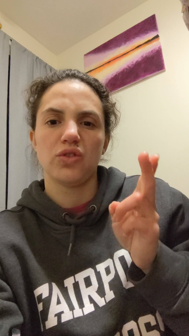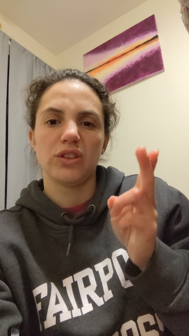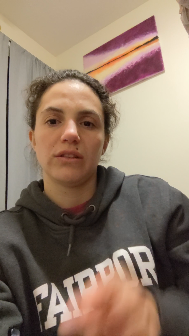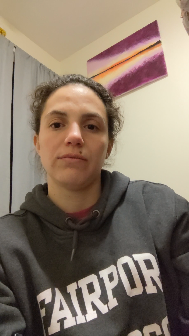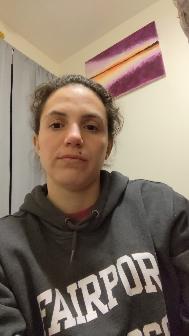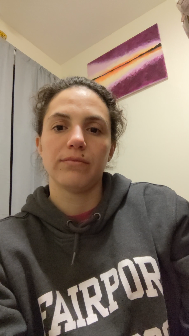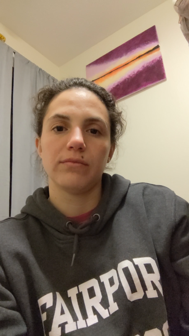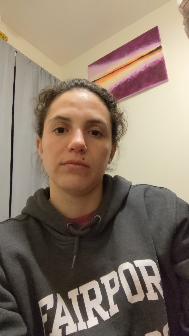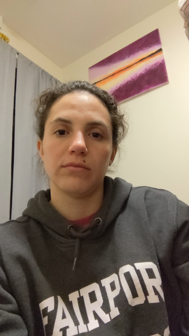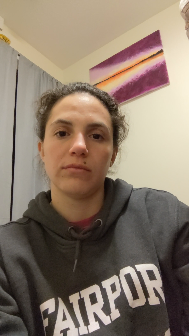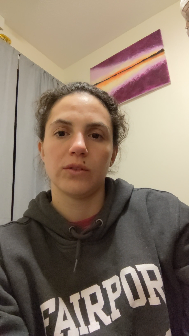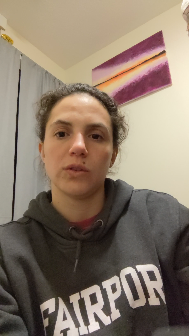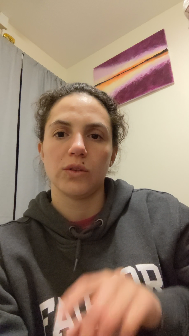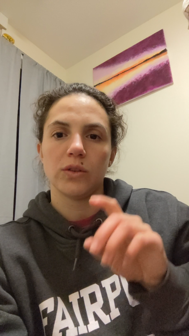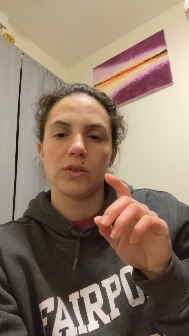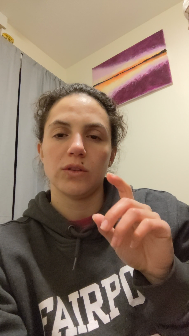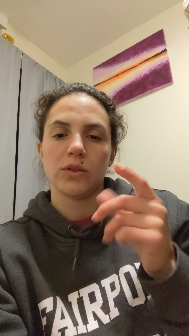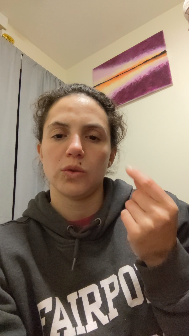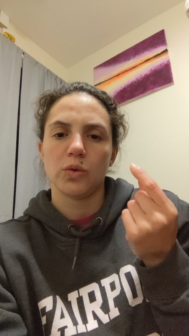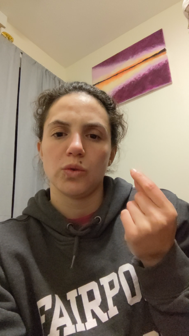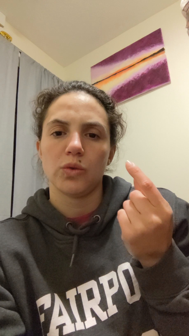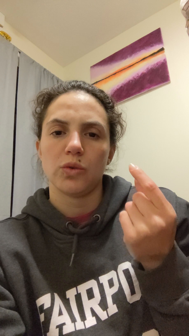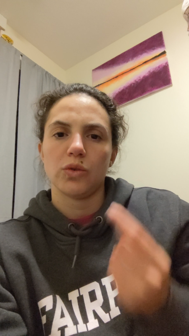do